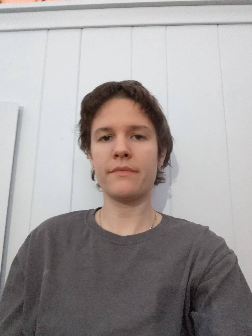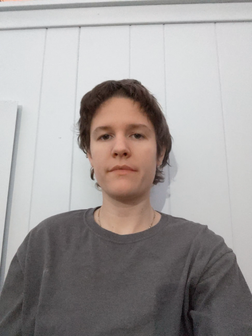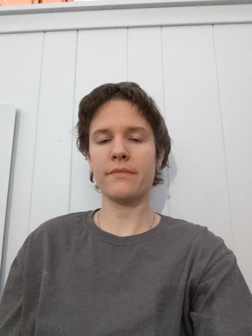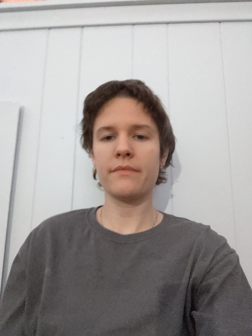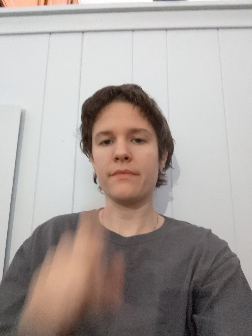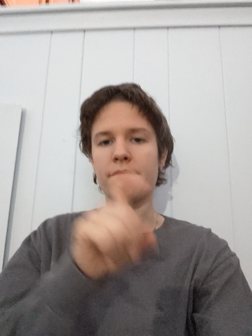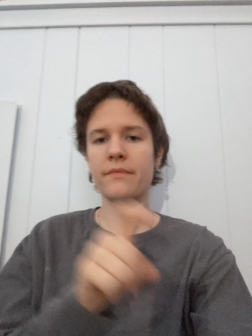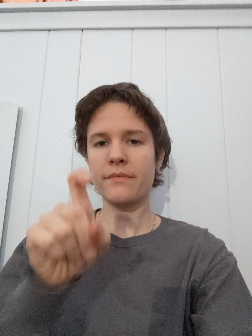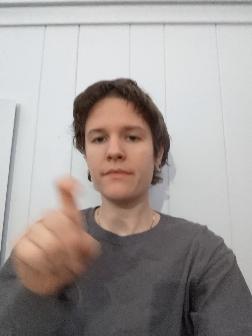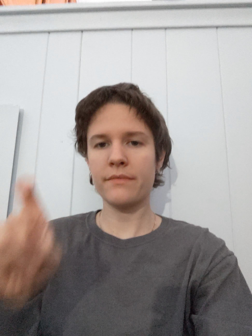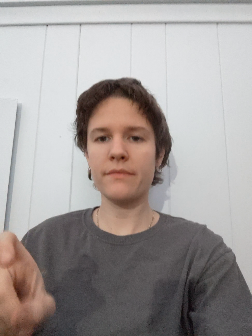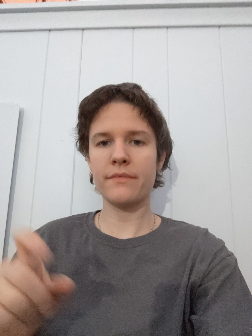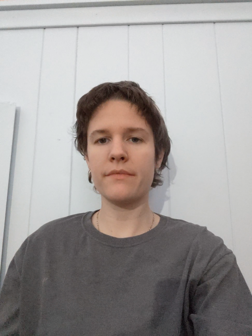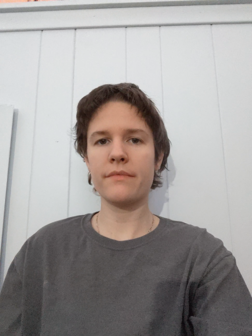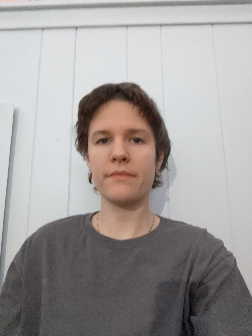closet